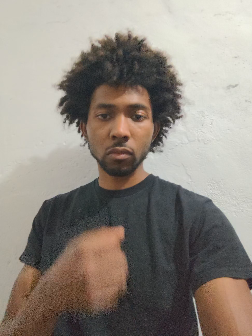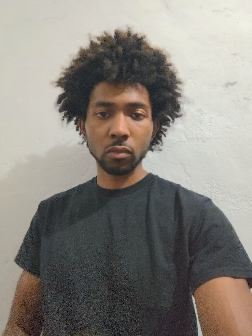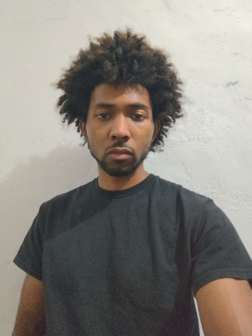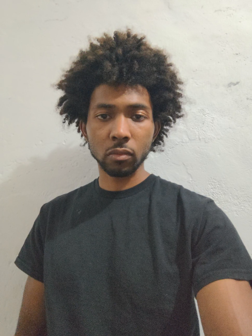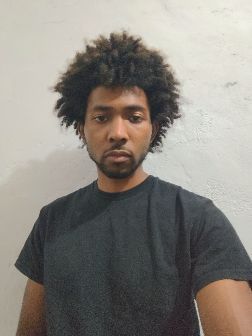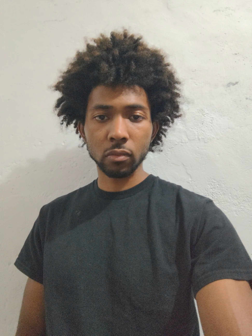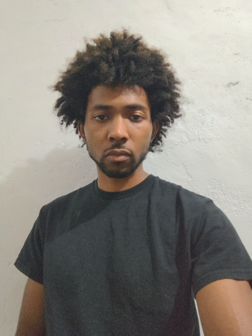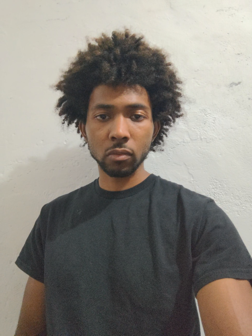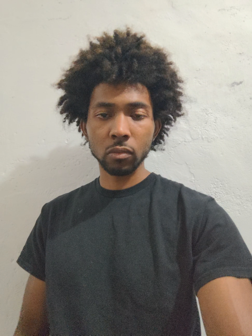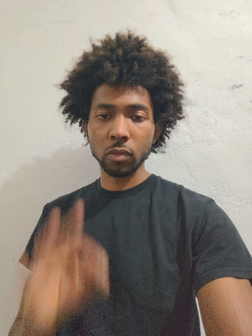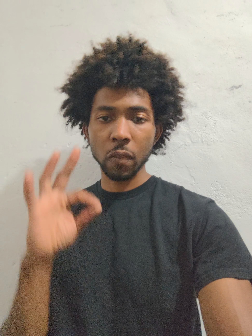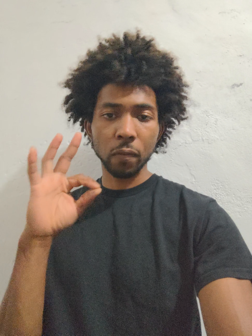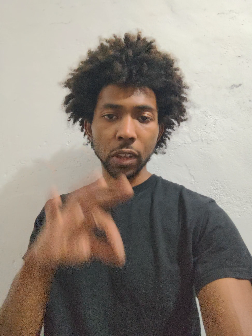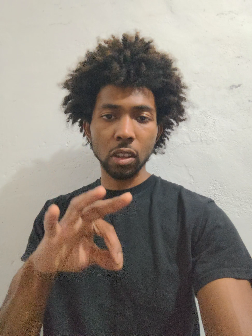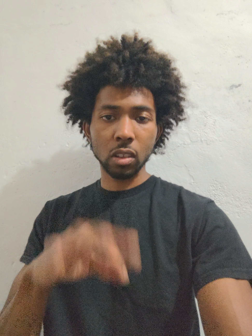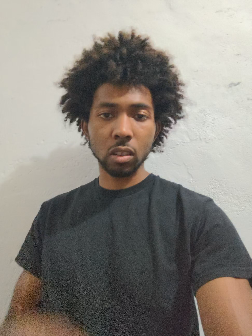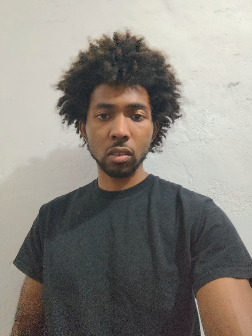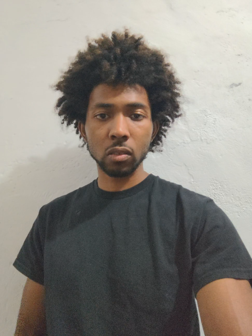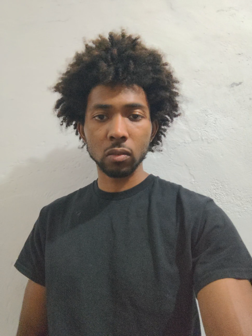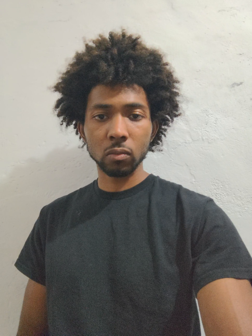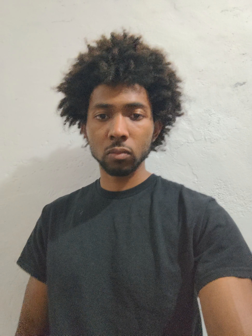fit